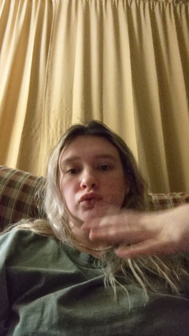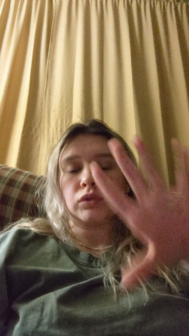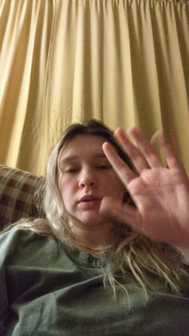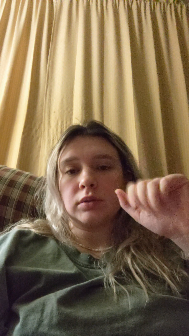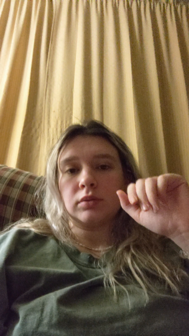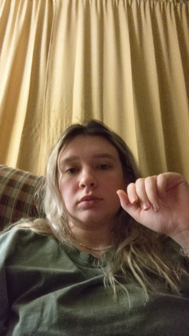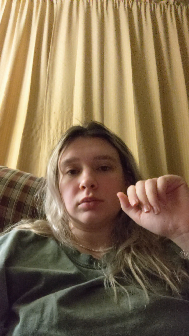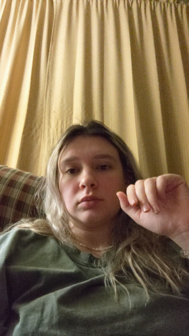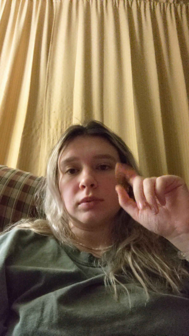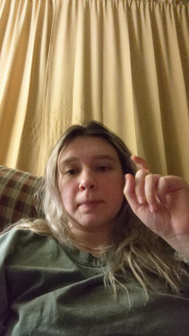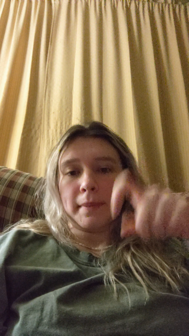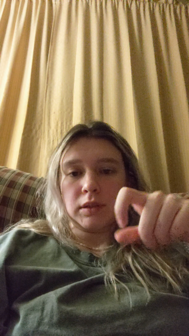must